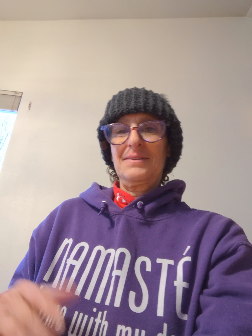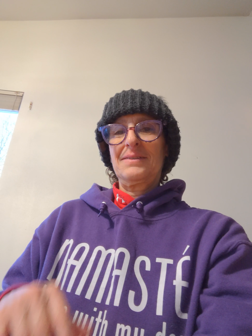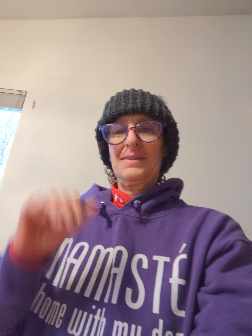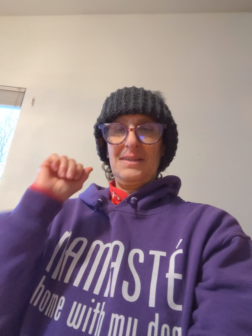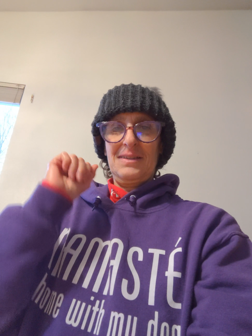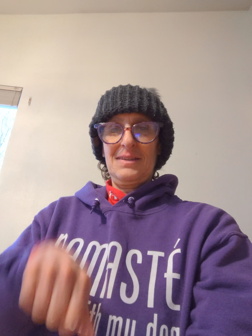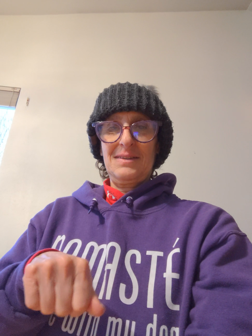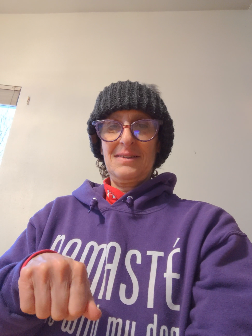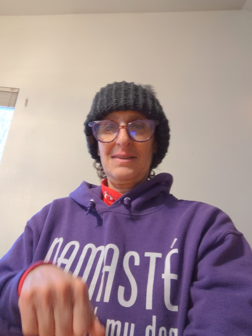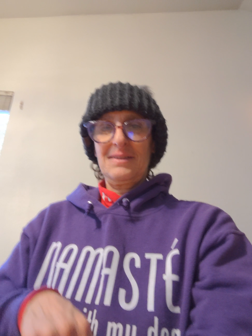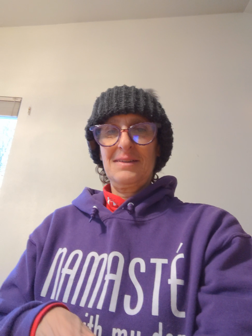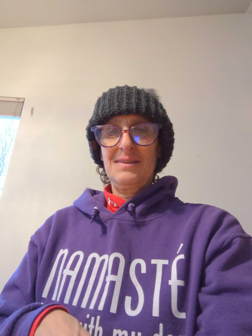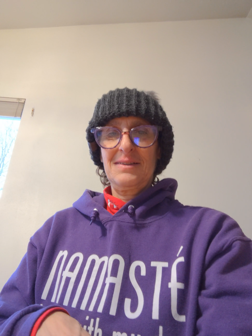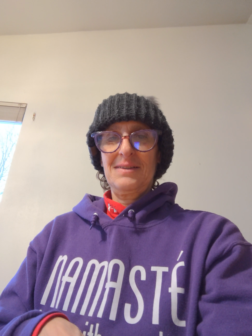can